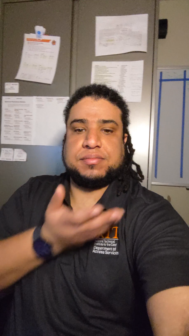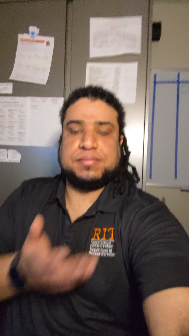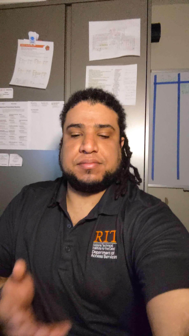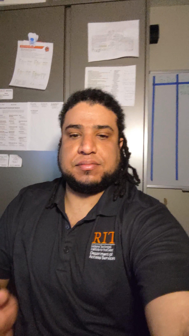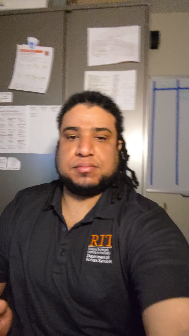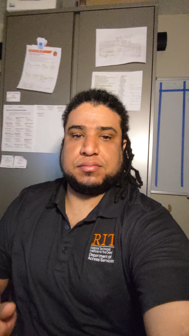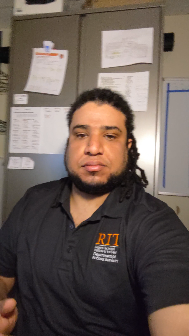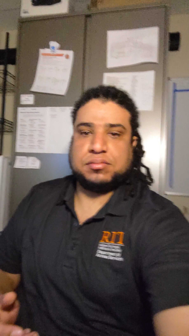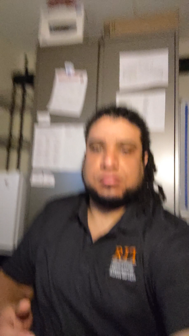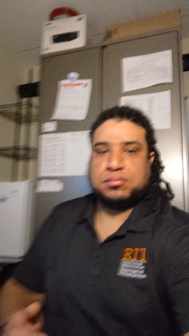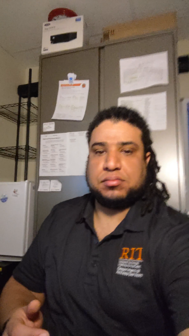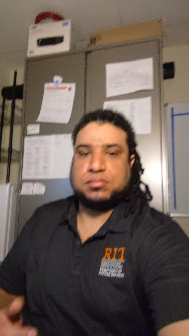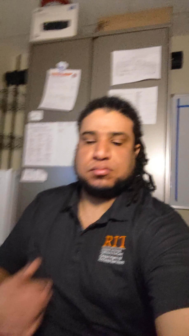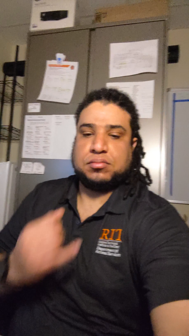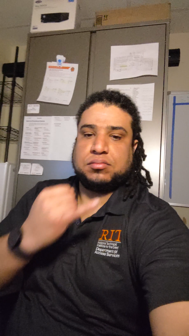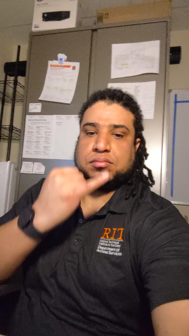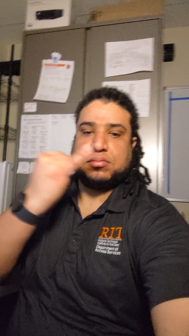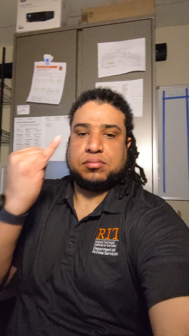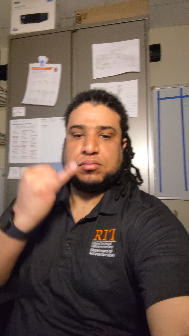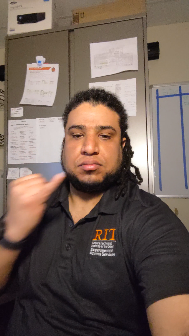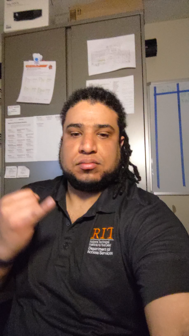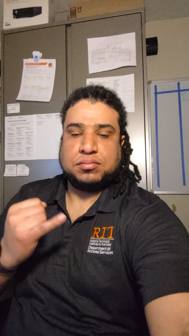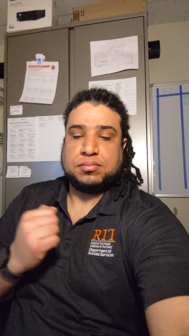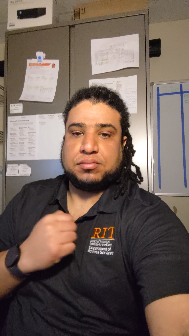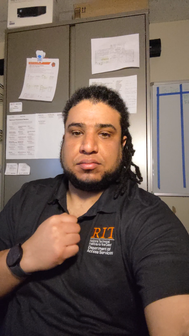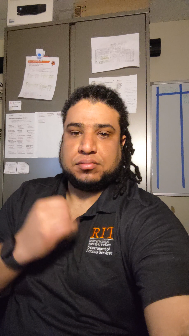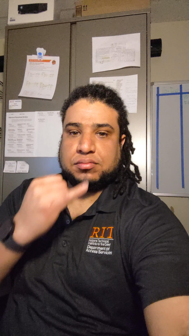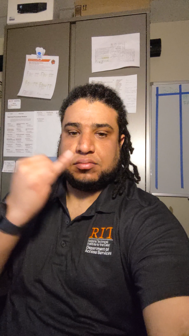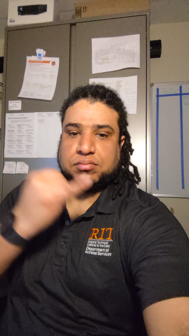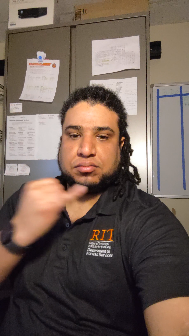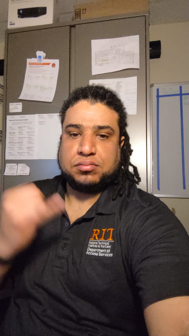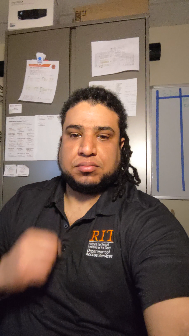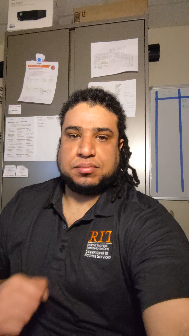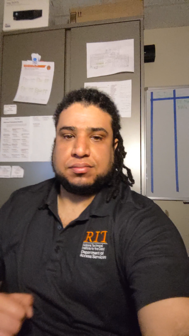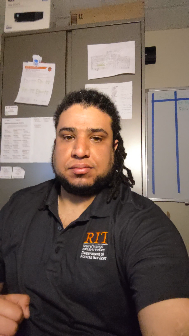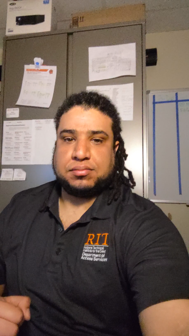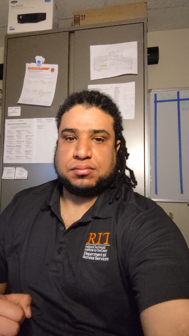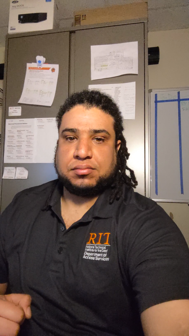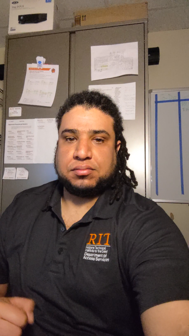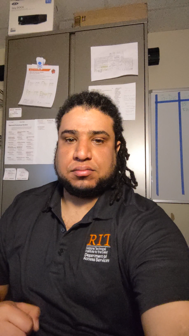draw